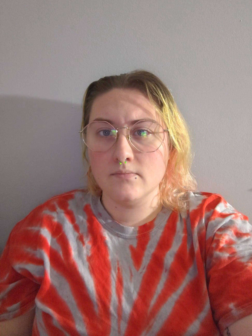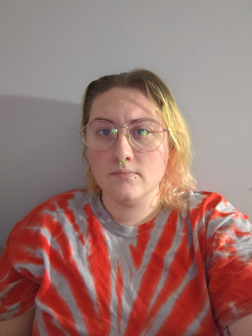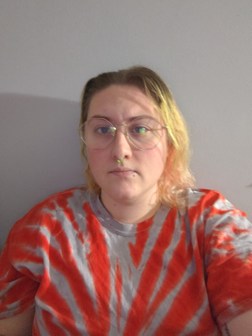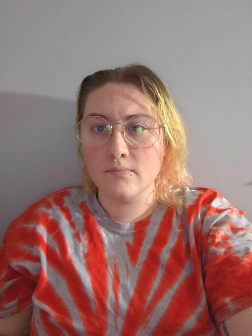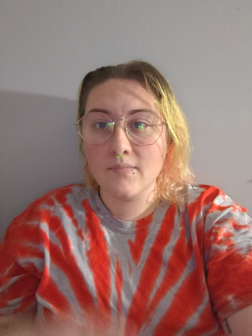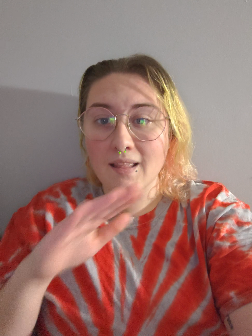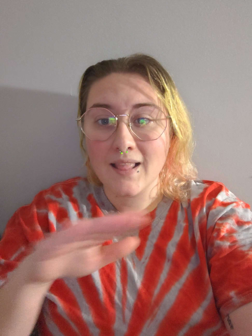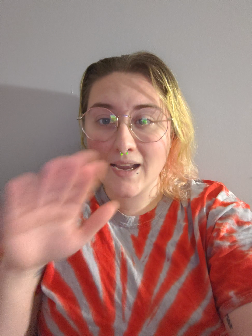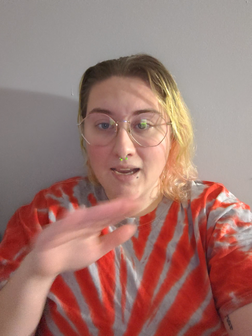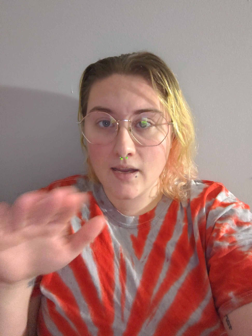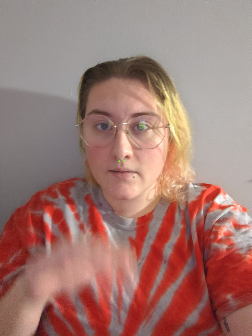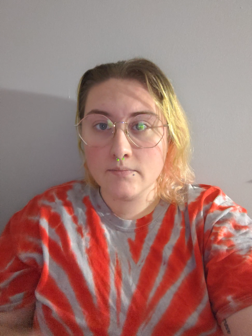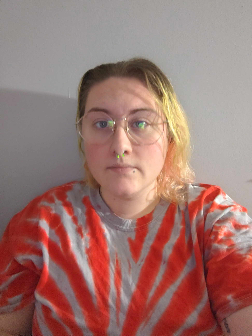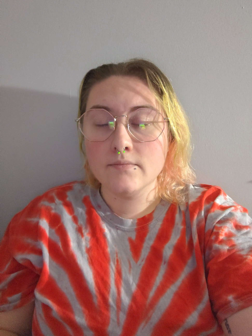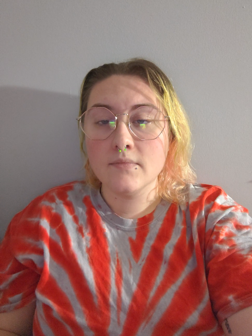clean